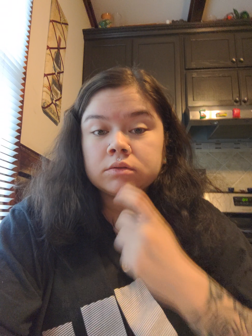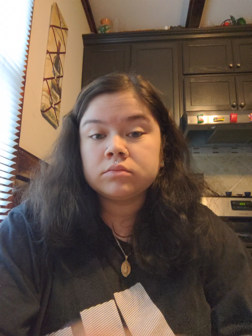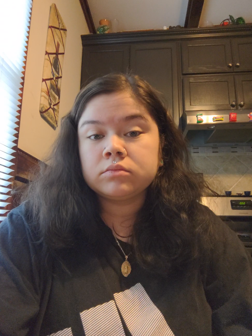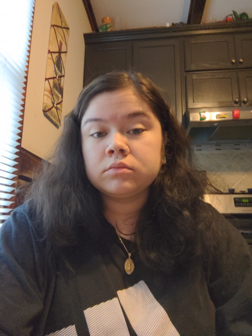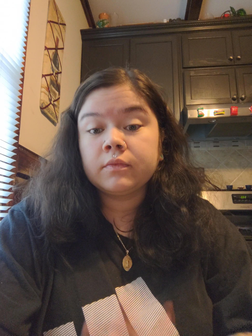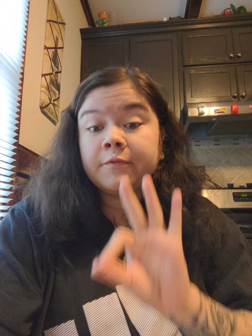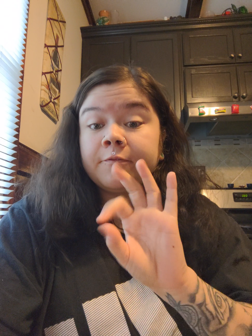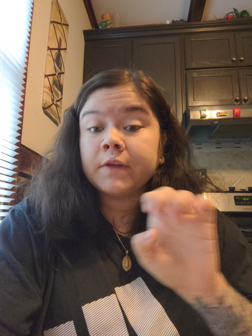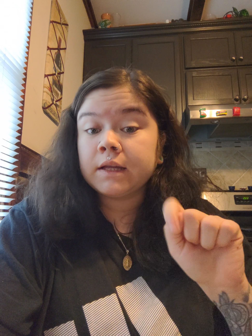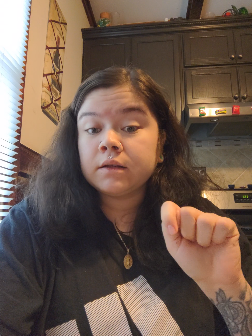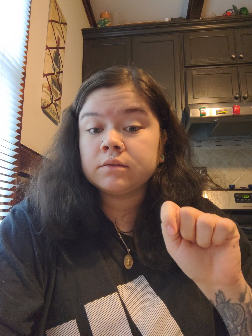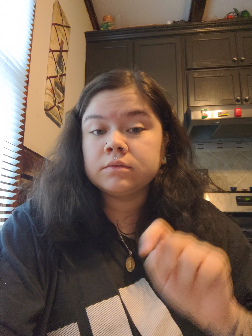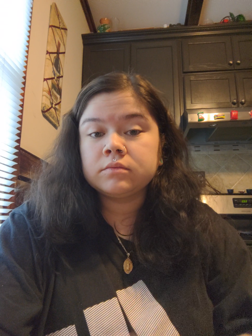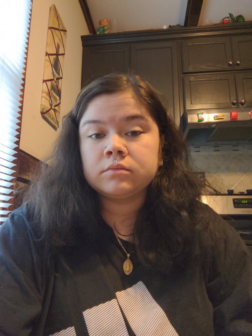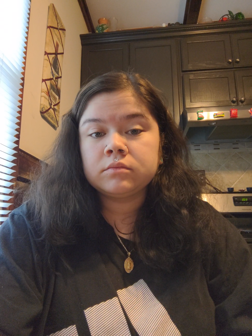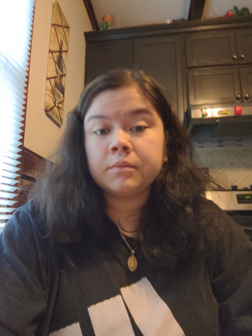feet